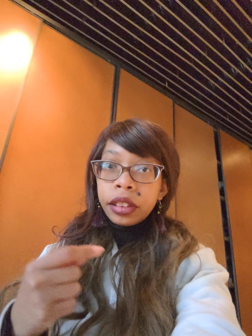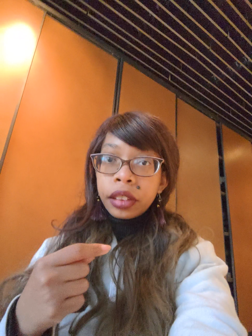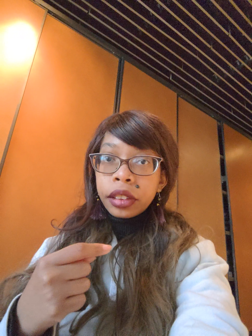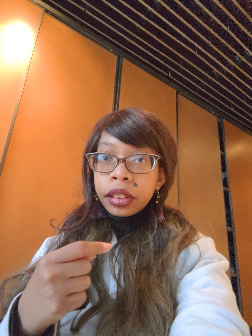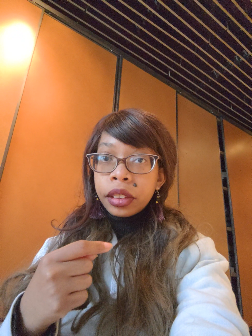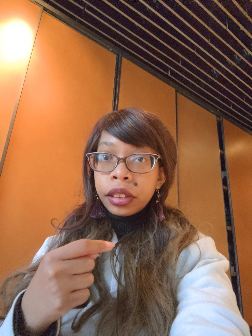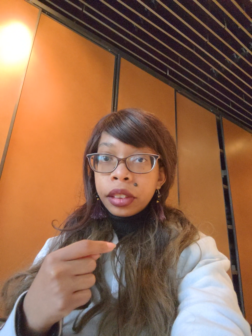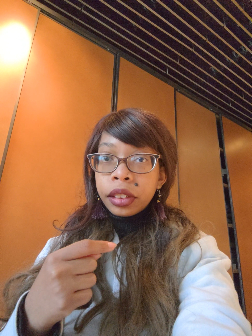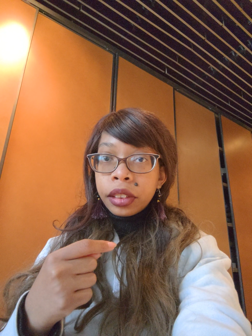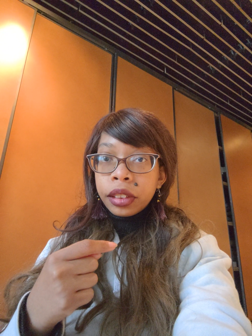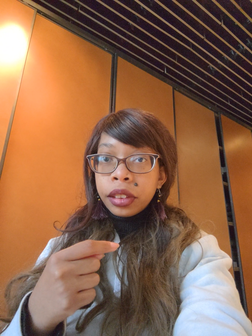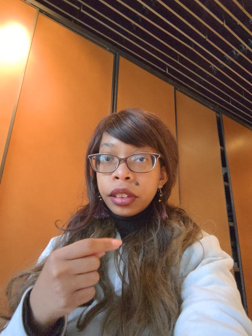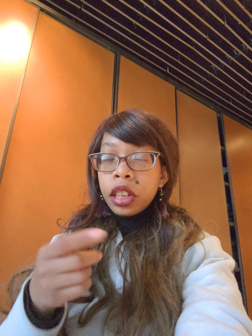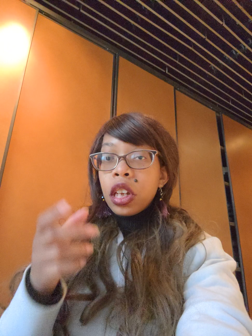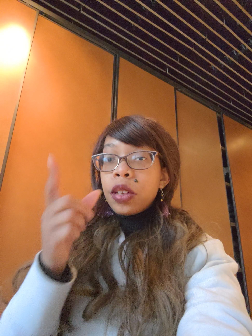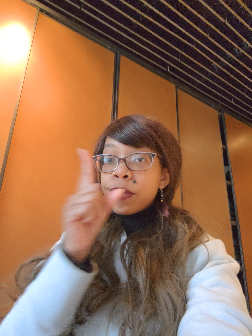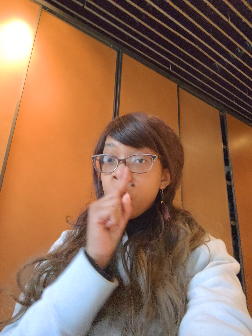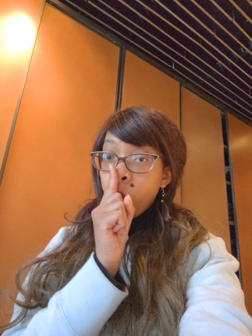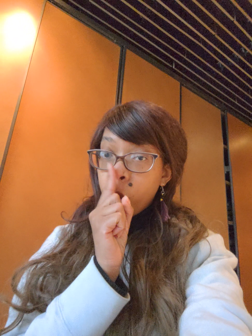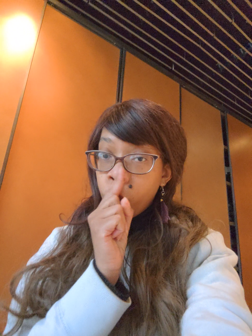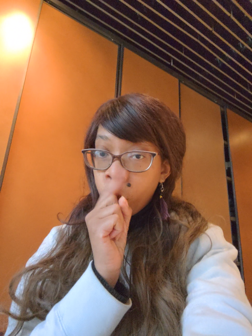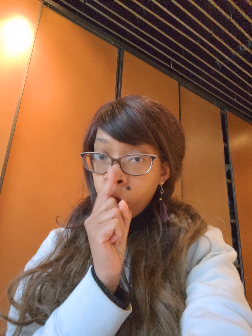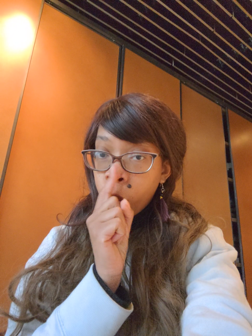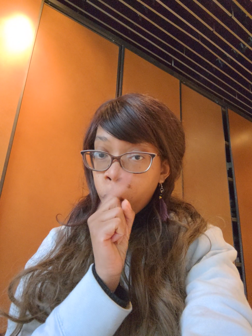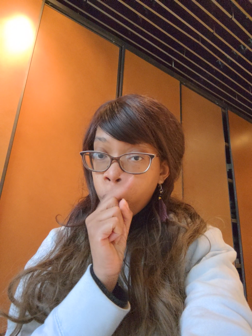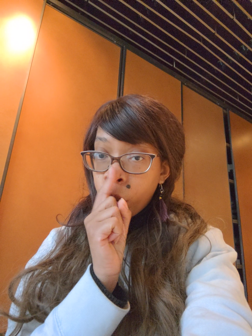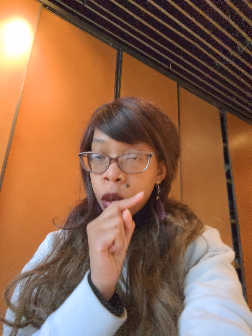mouse